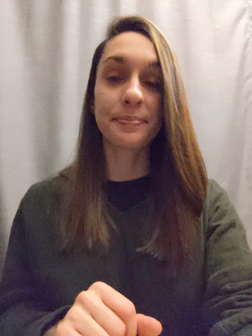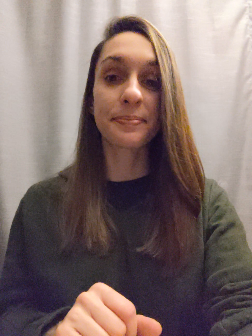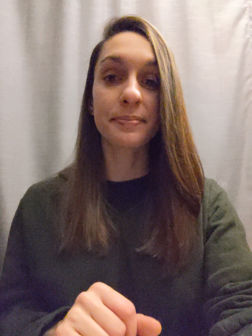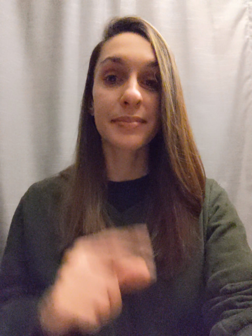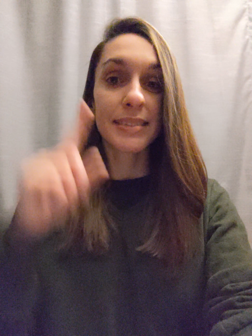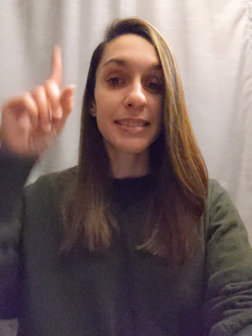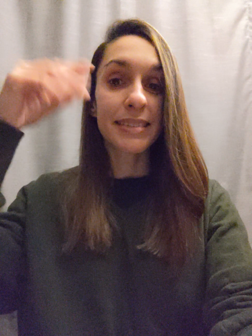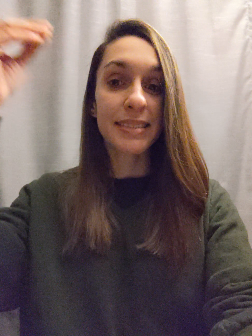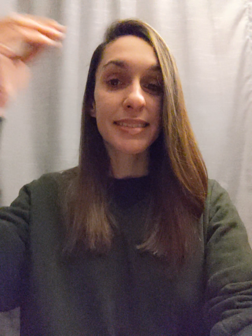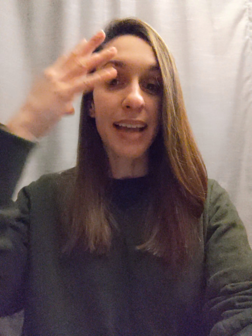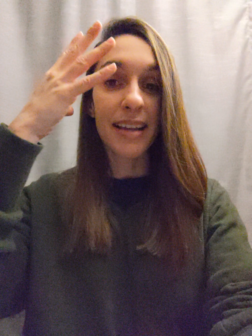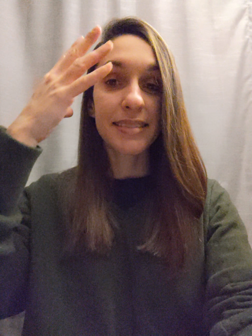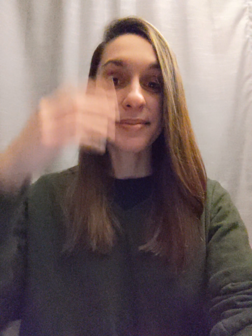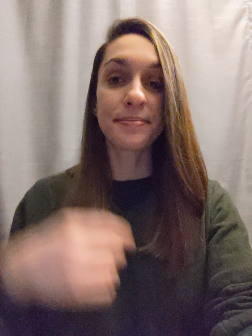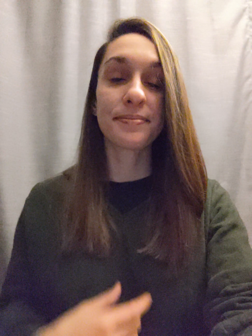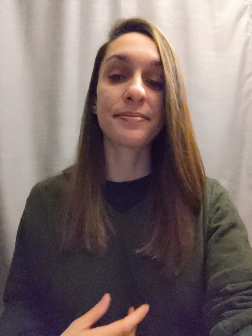sun